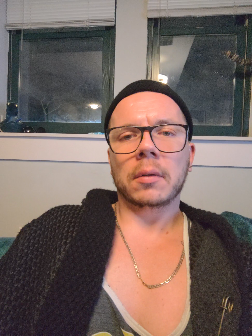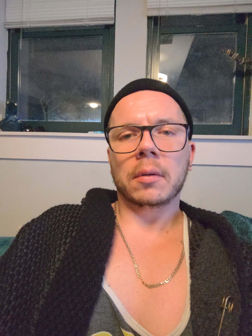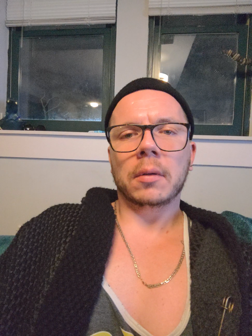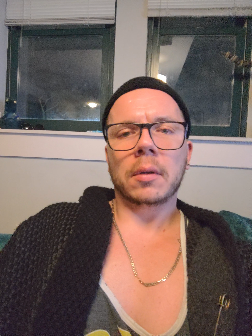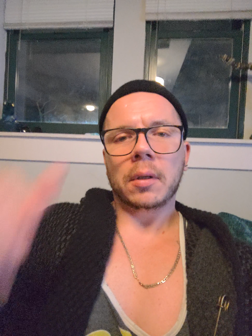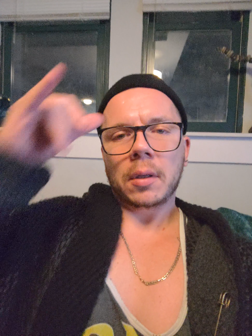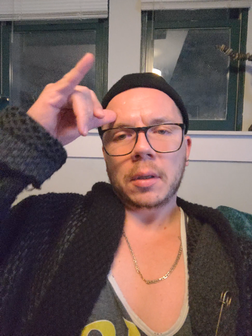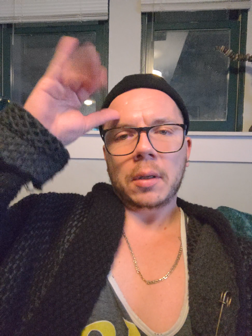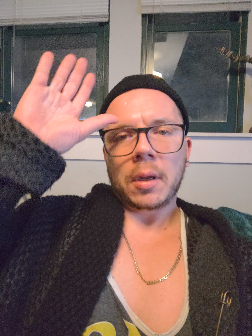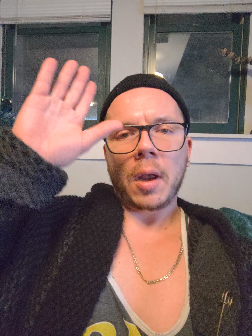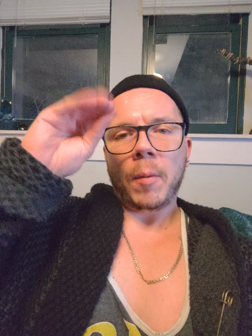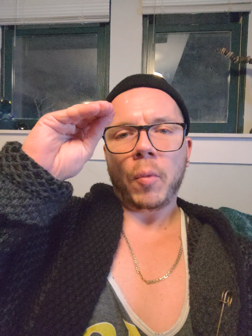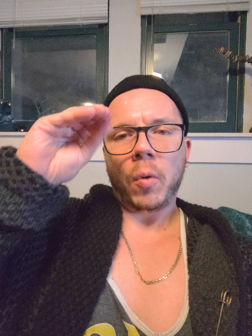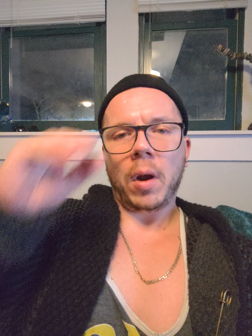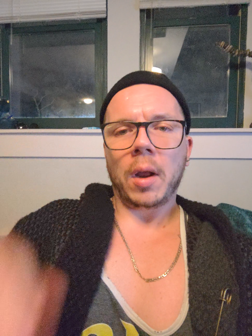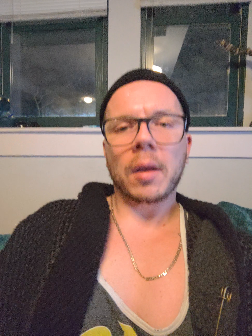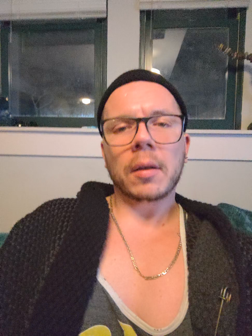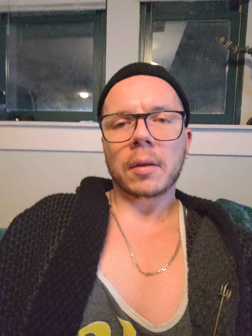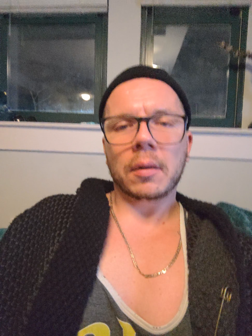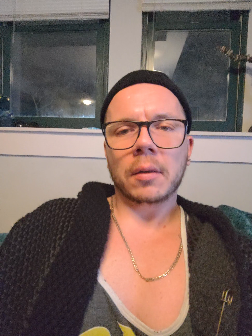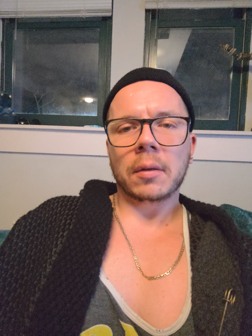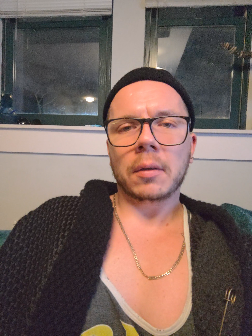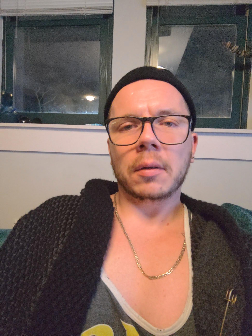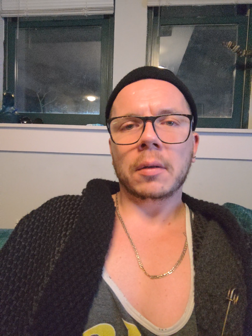cowboy